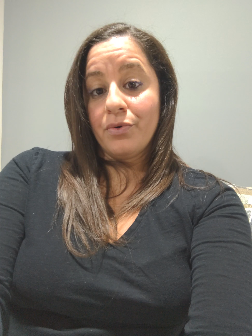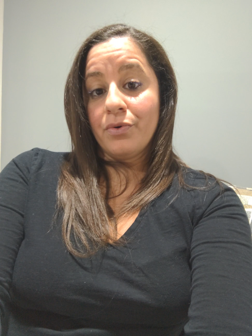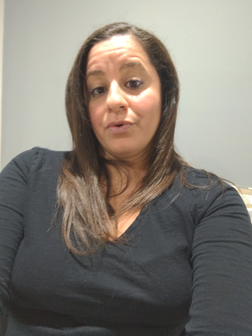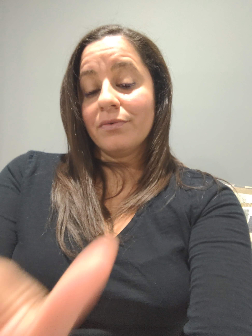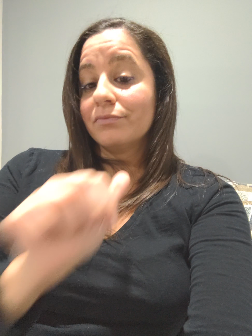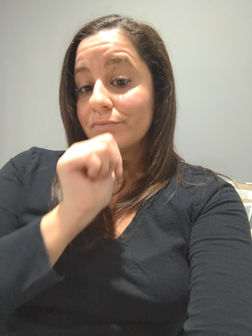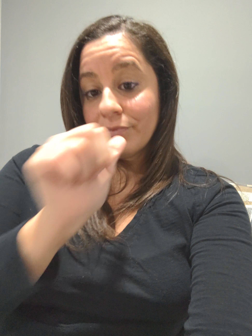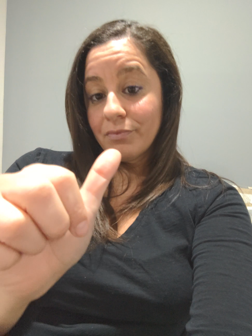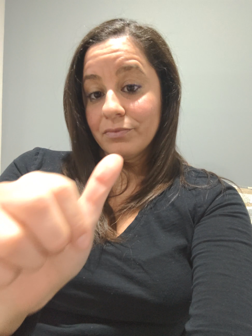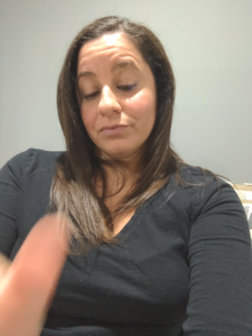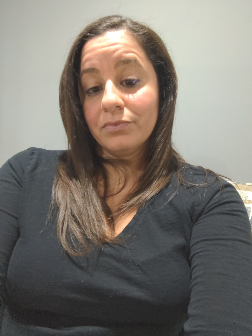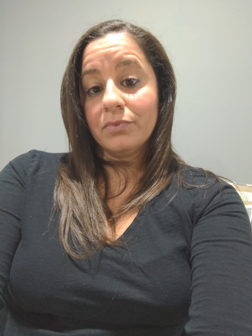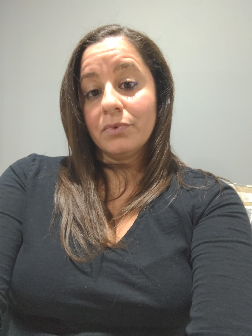not